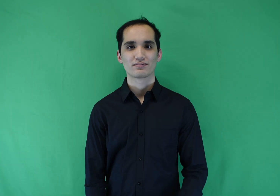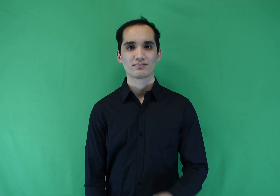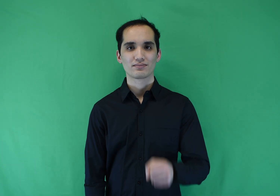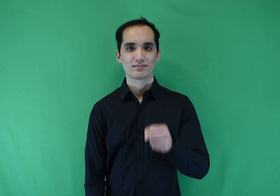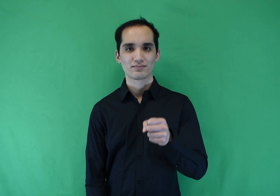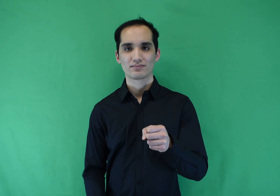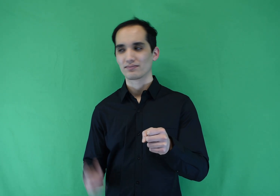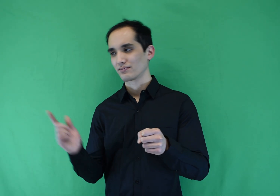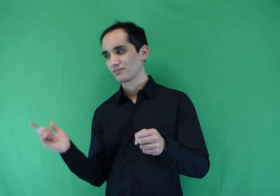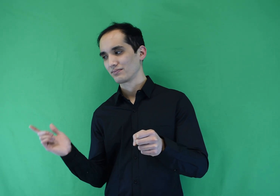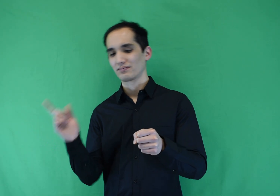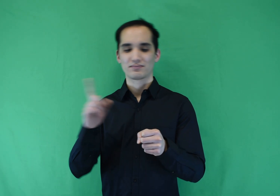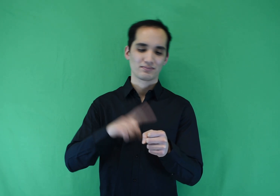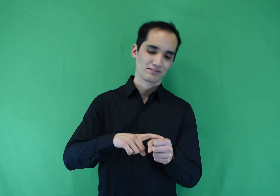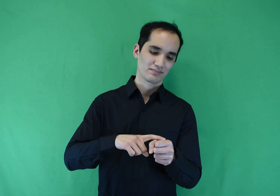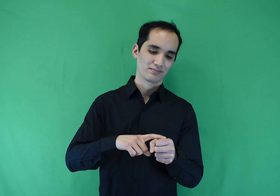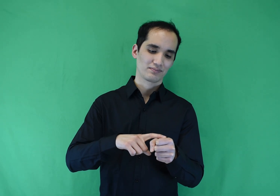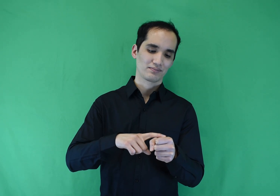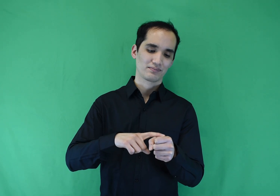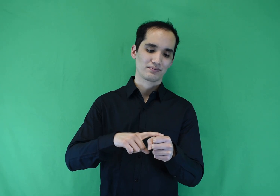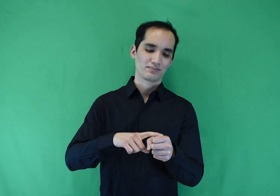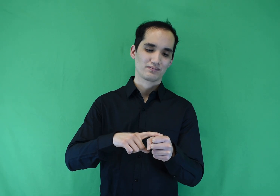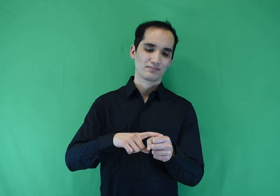hospital